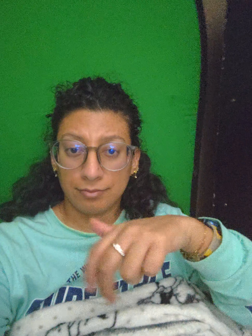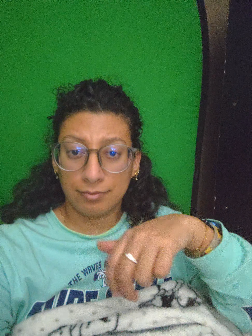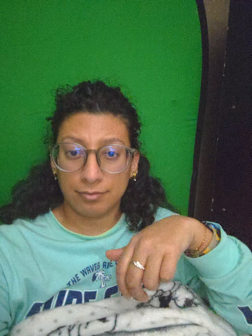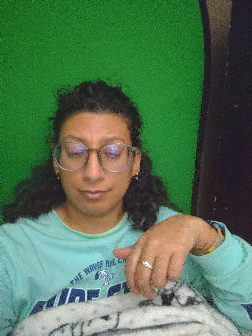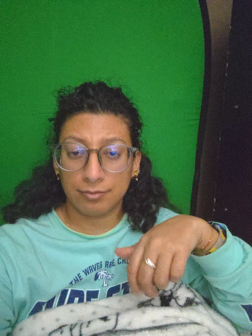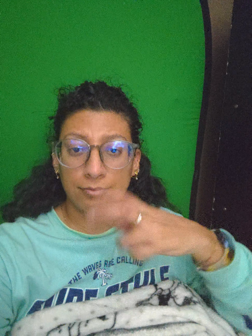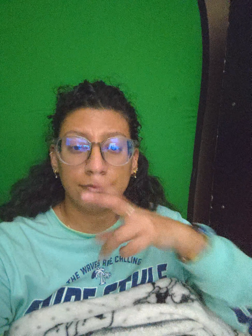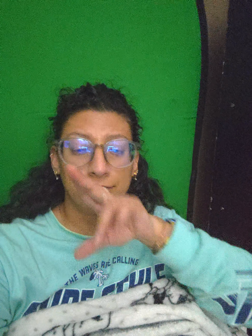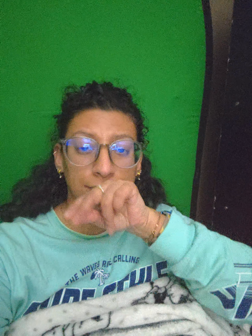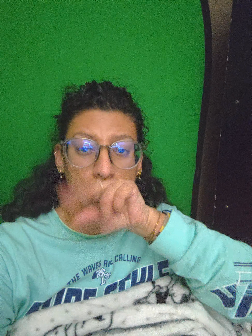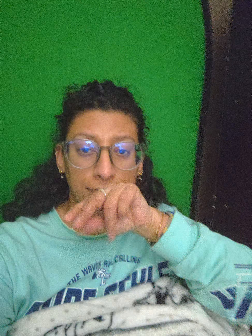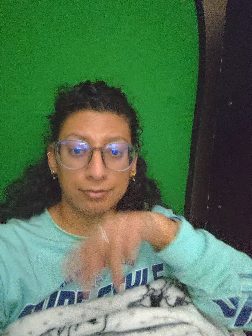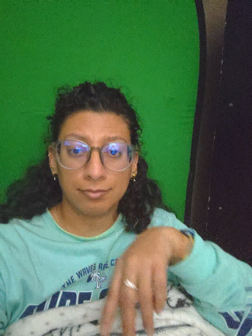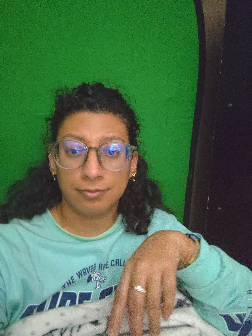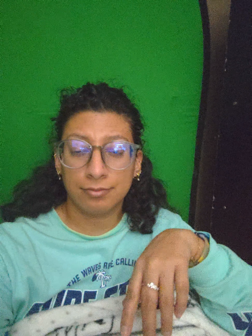goose